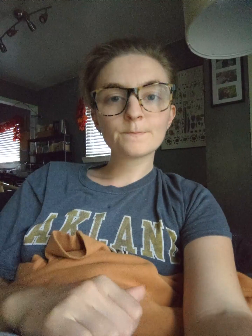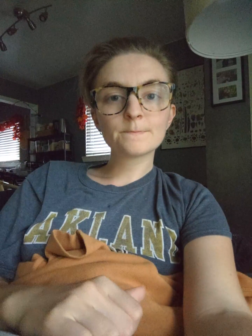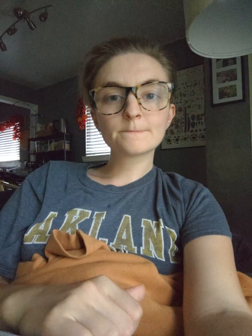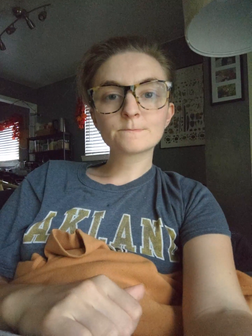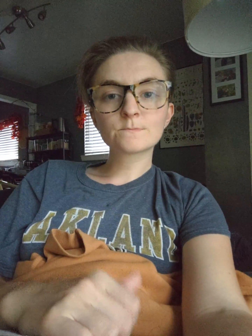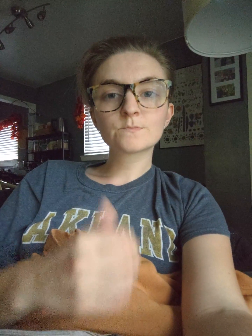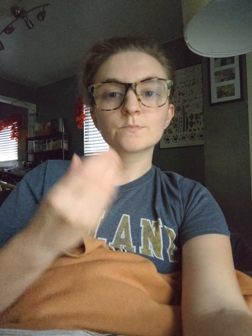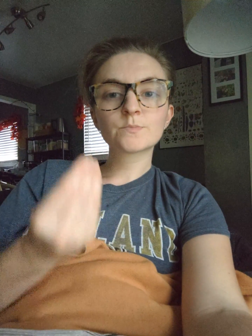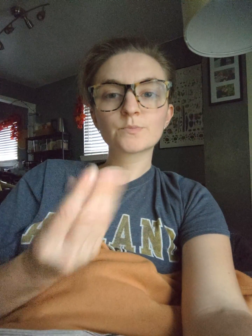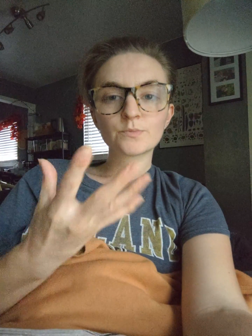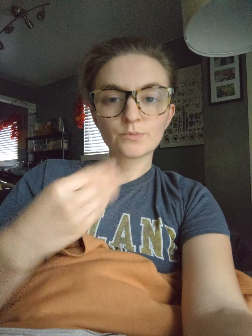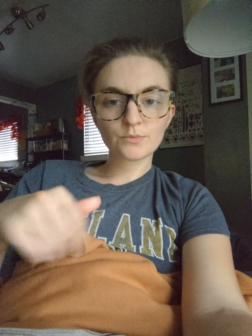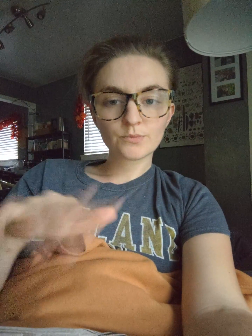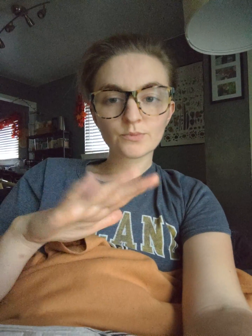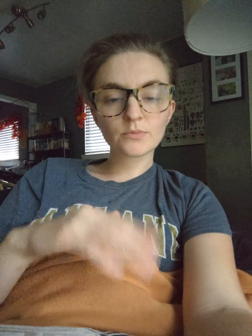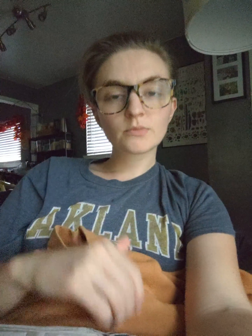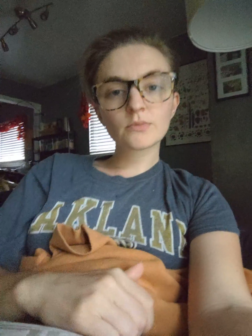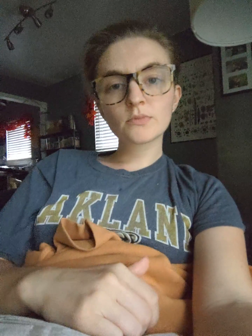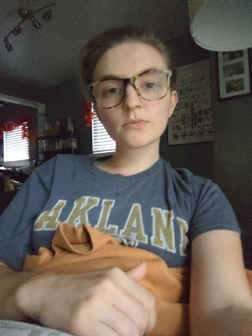garden